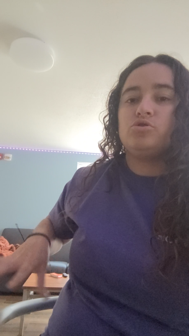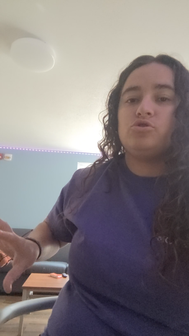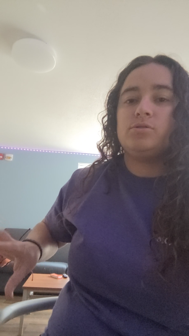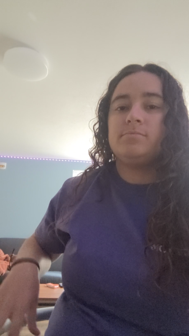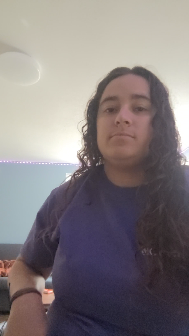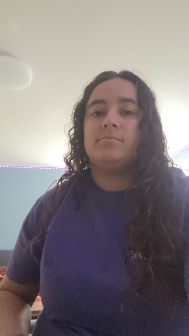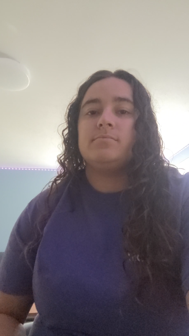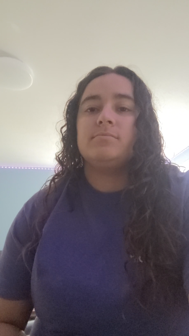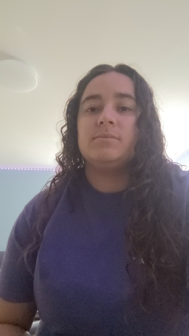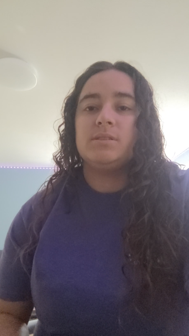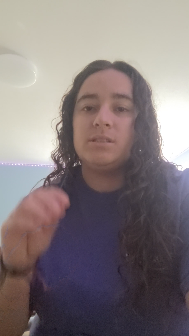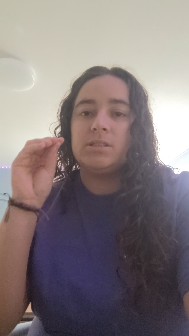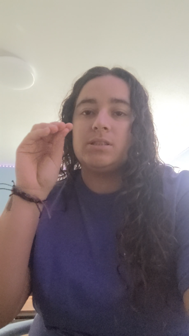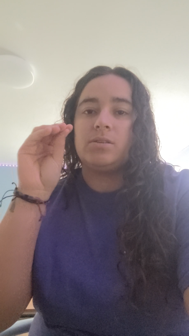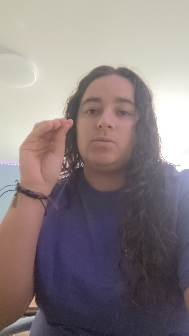dinosaur